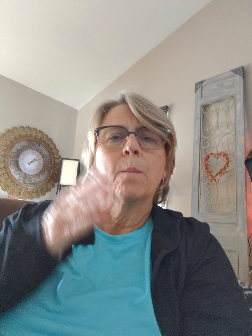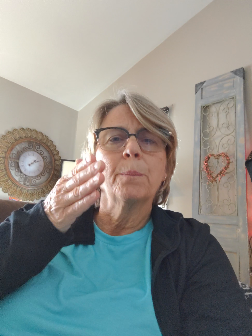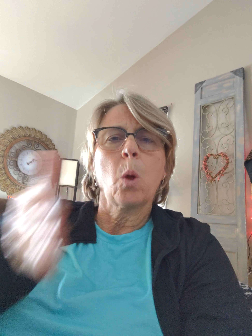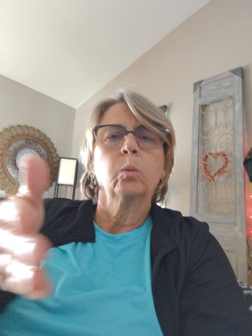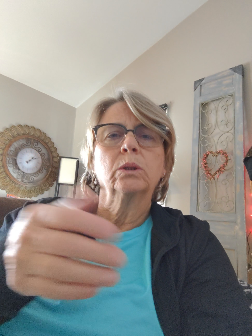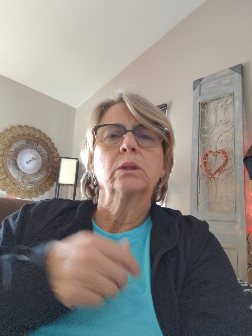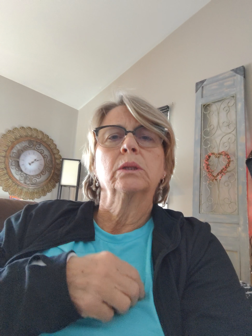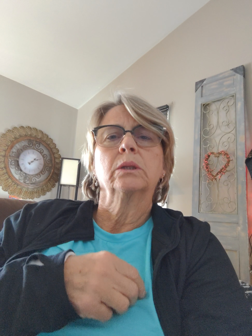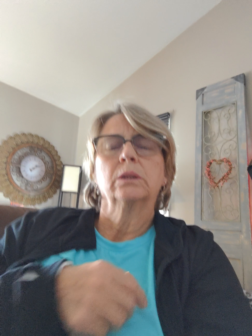boat